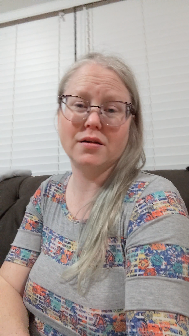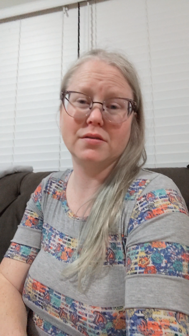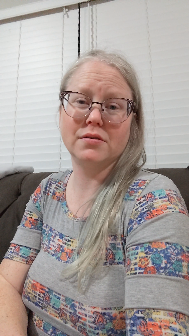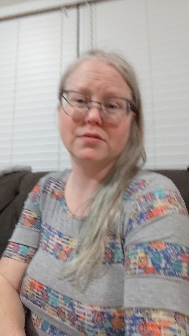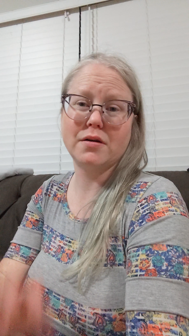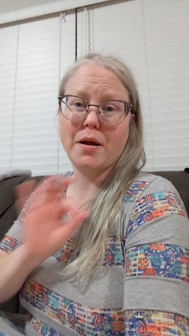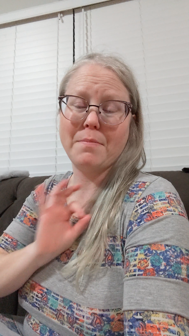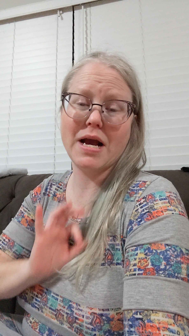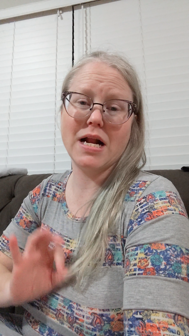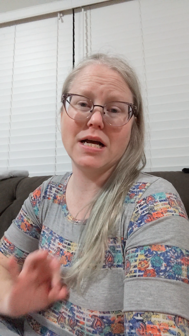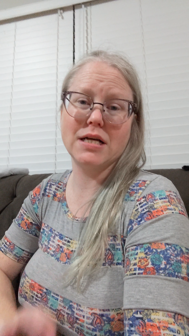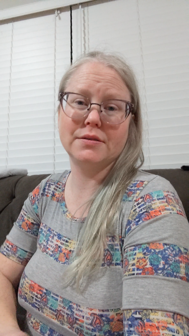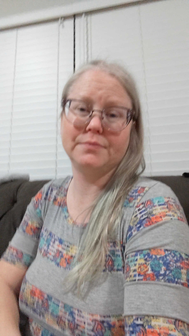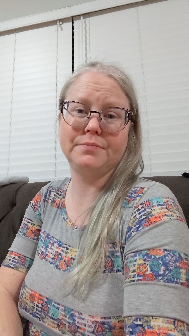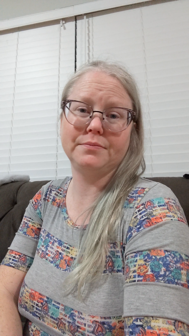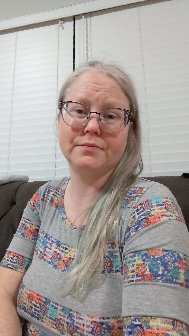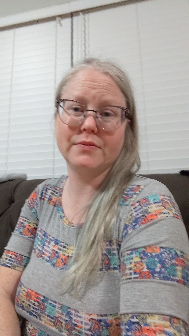button